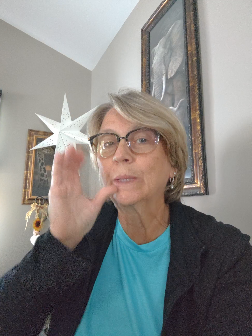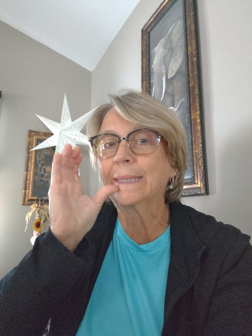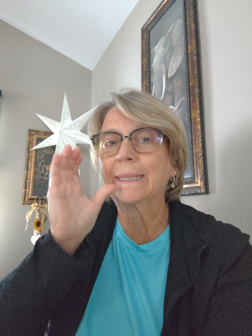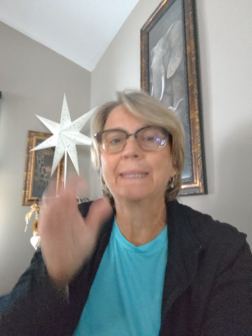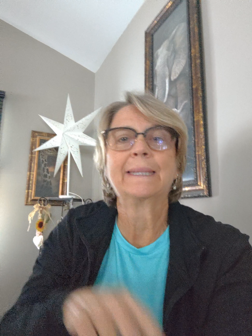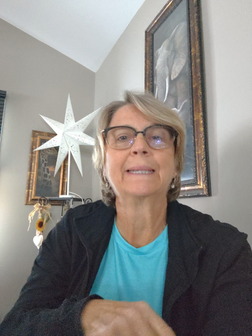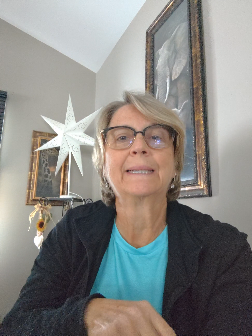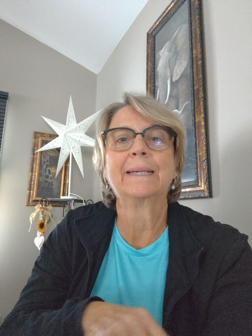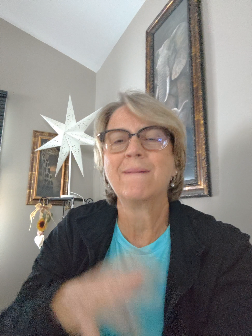drink